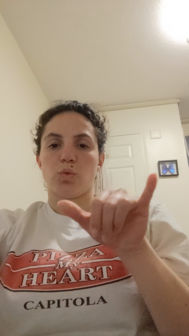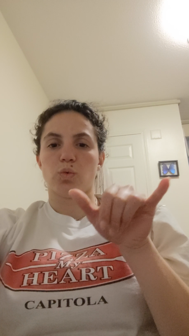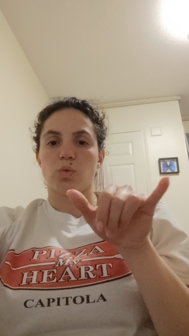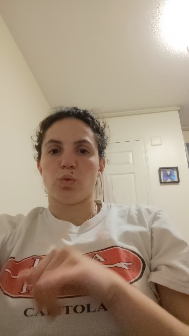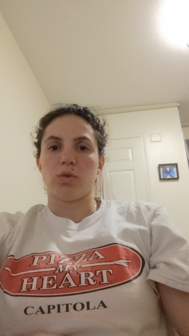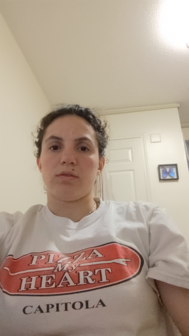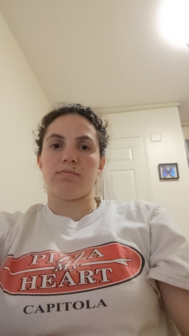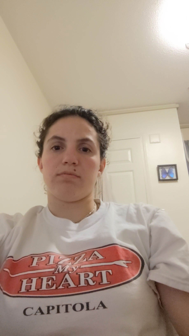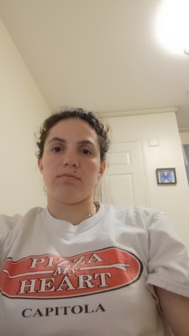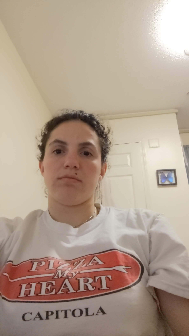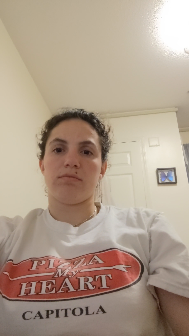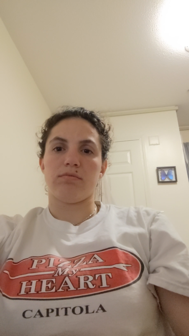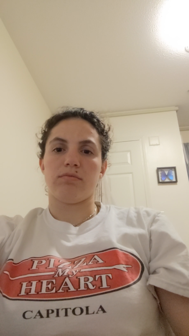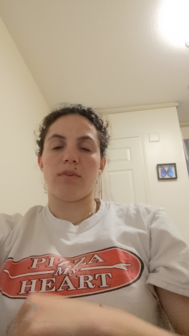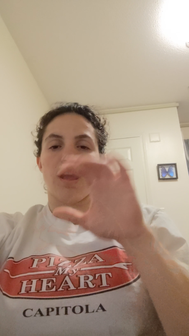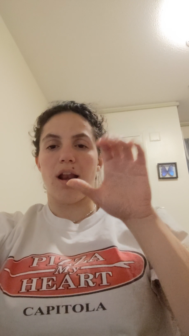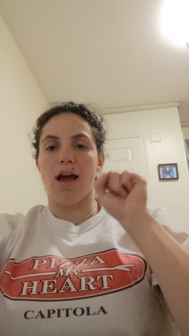ladder